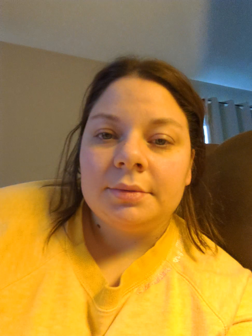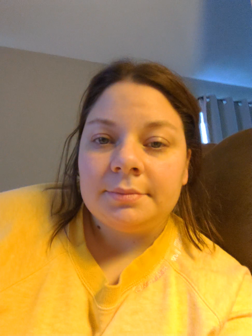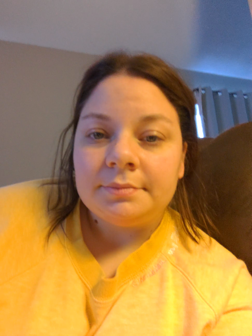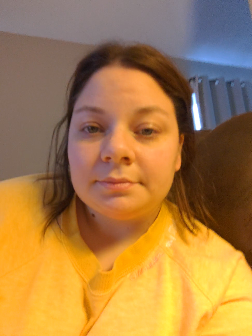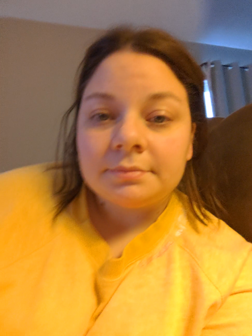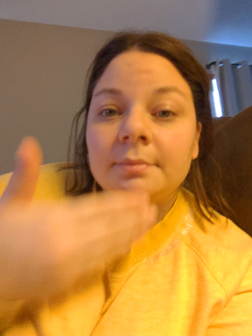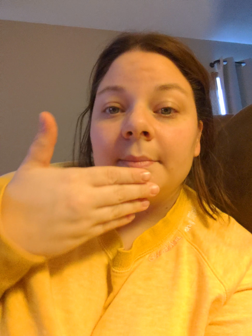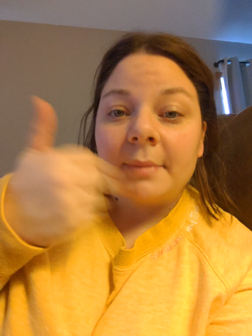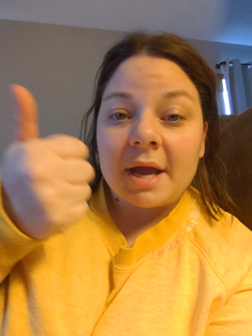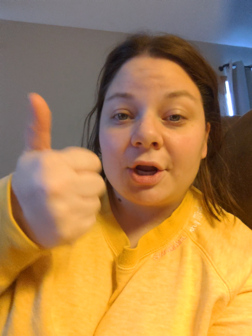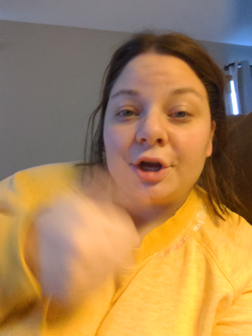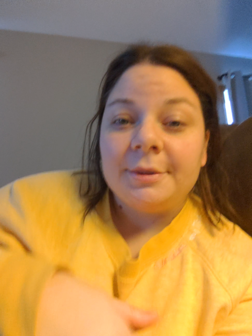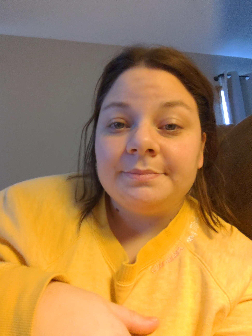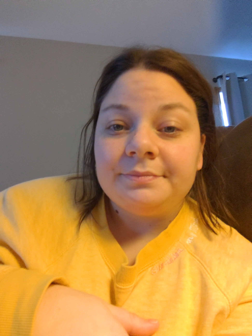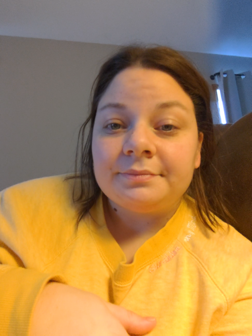better